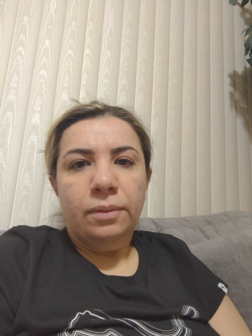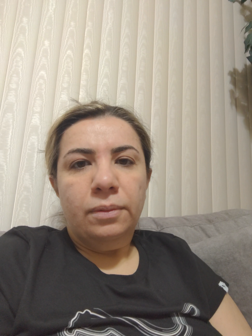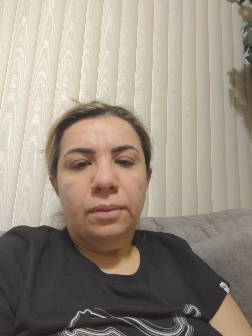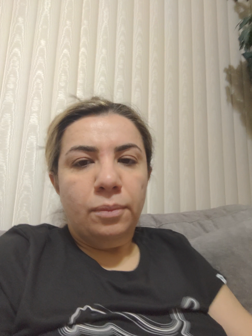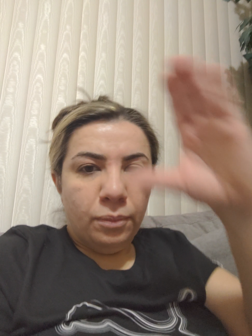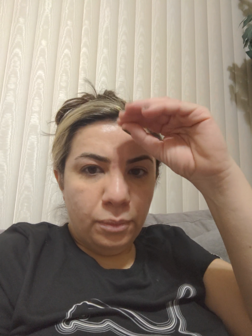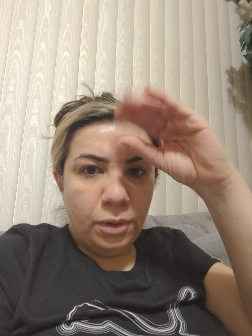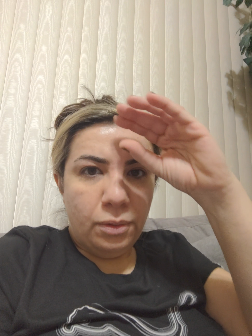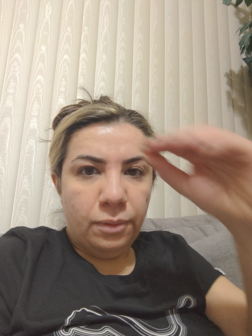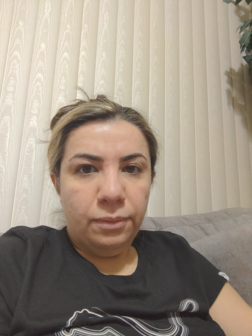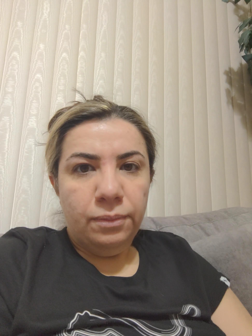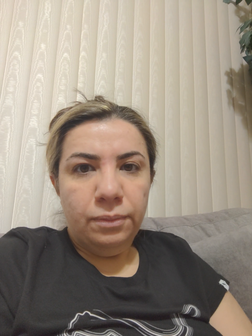boy